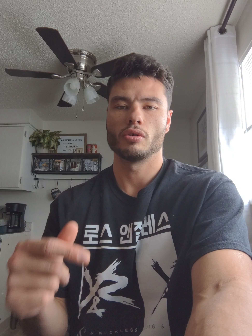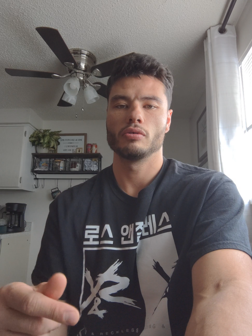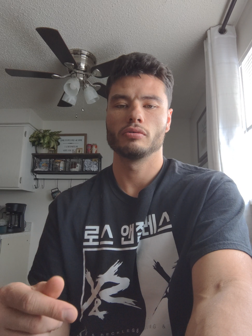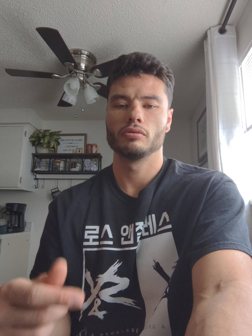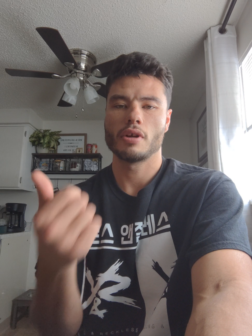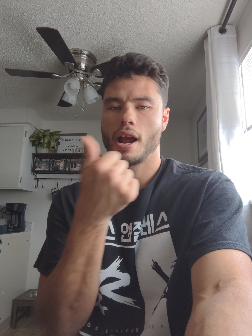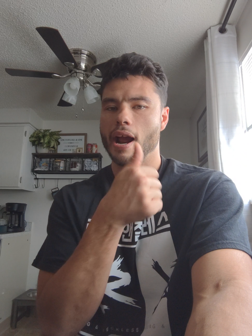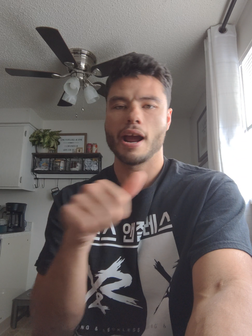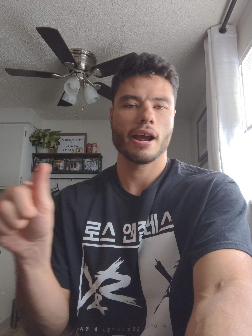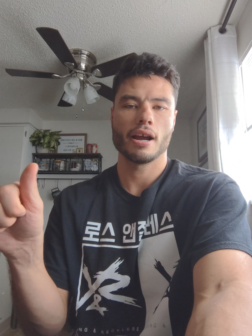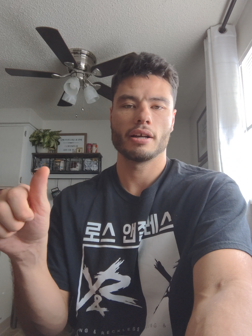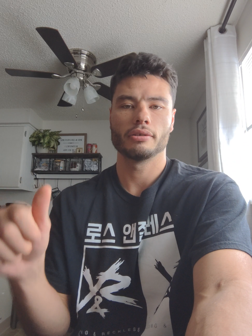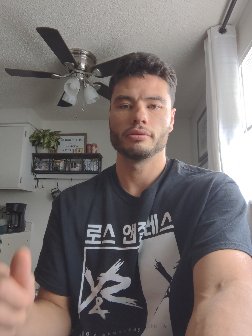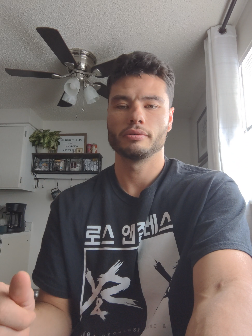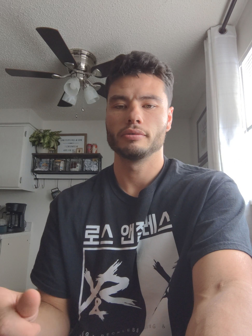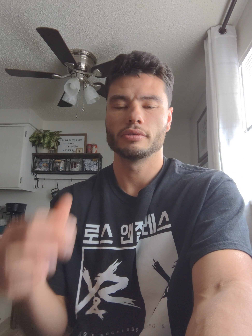any